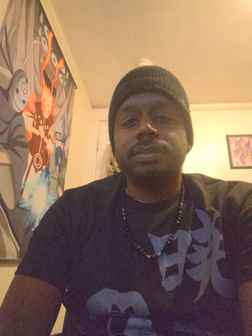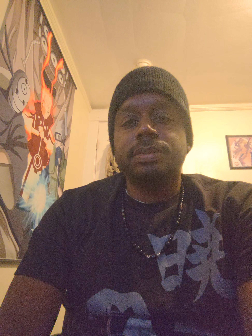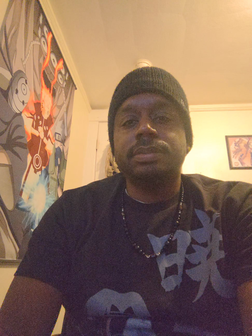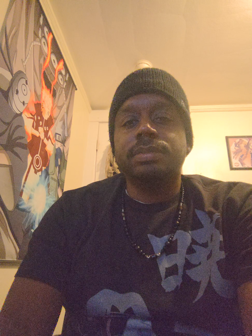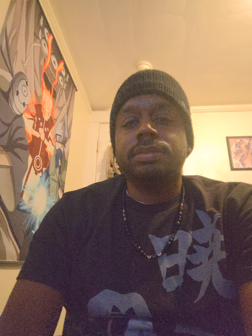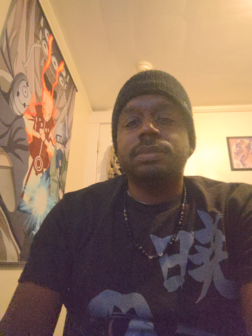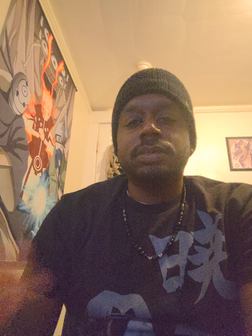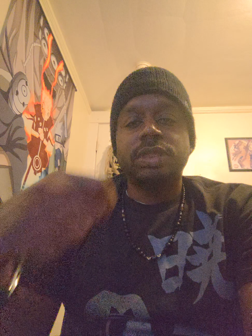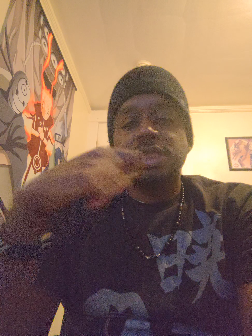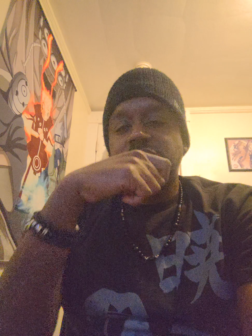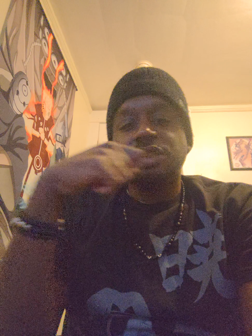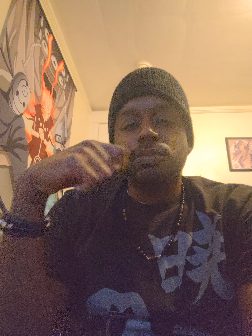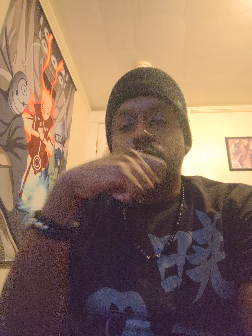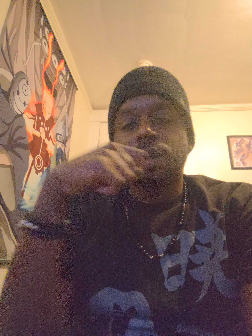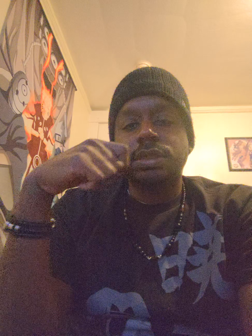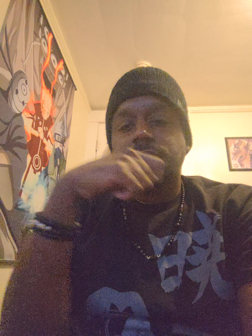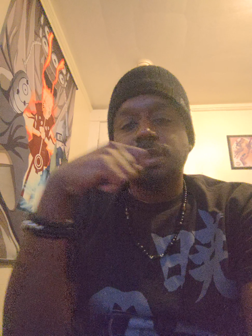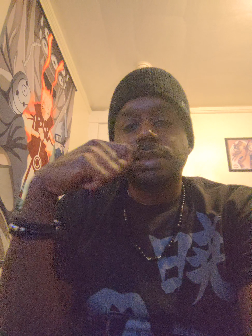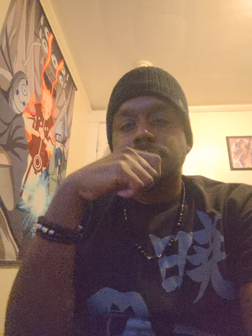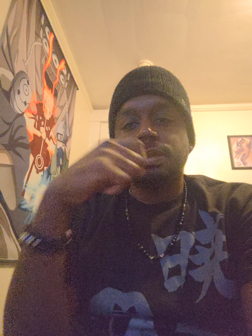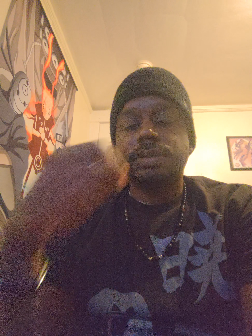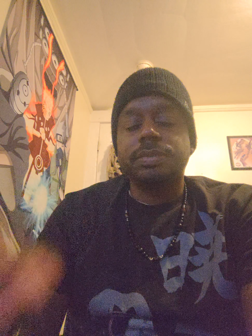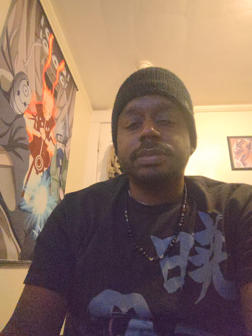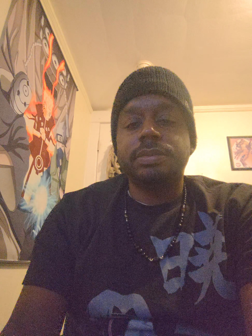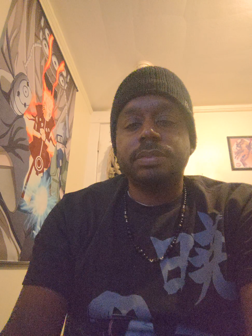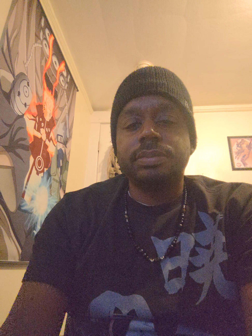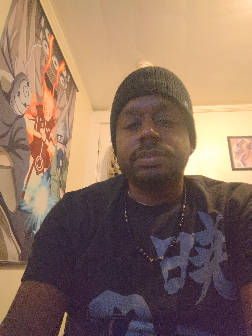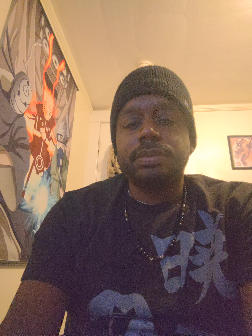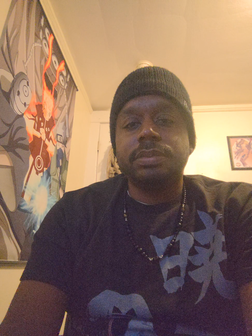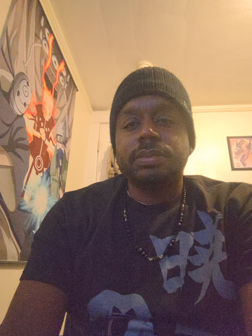toothbrush